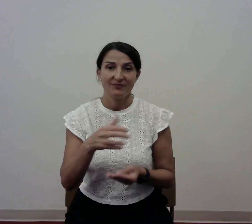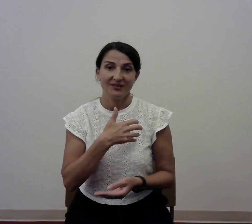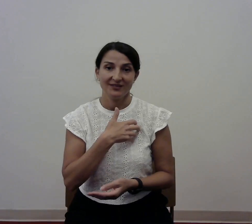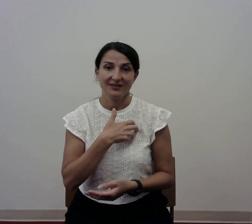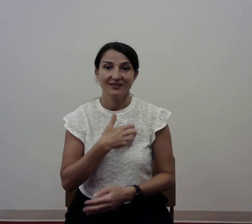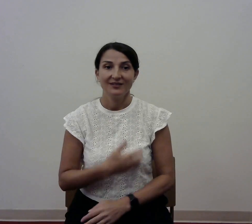istəmək